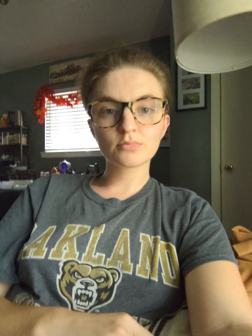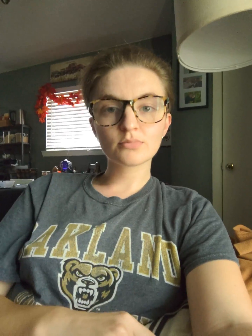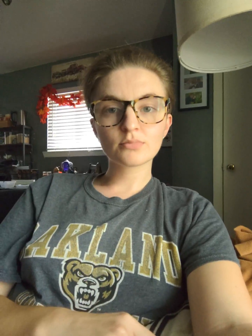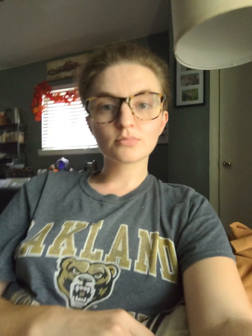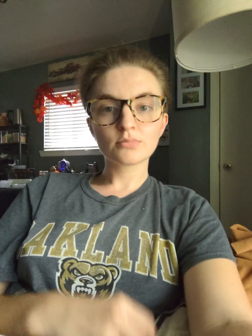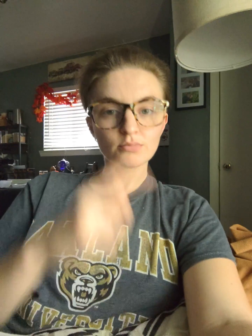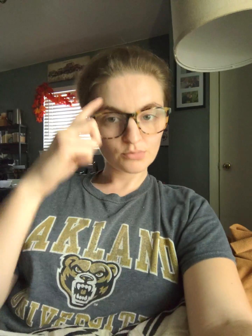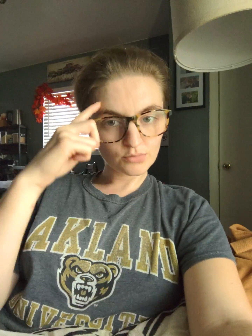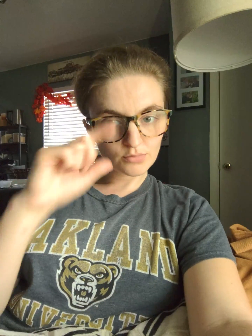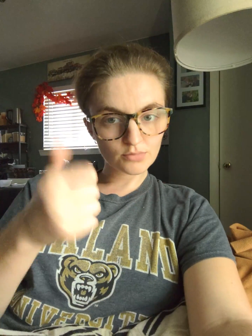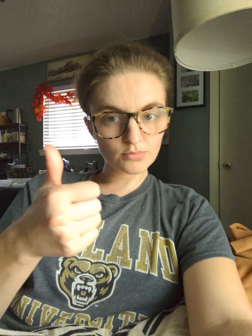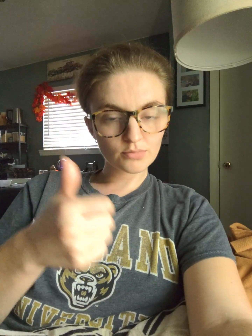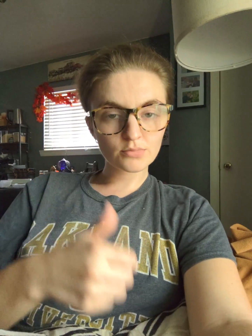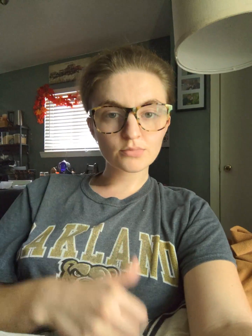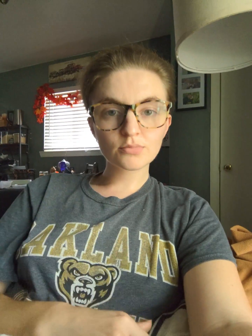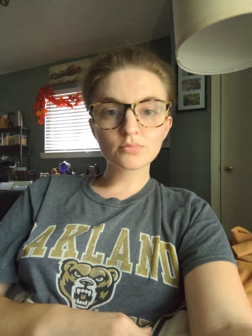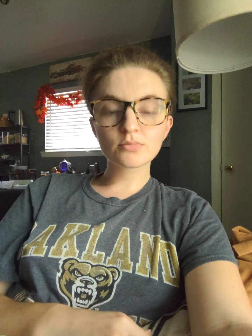dime